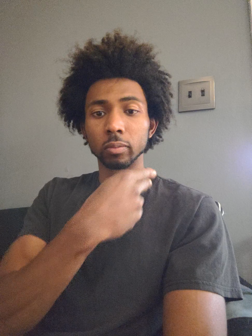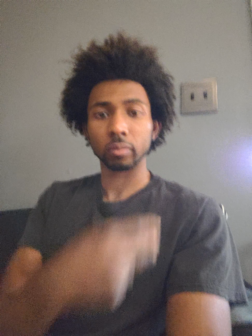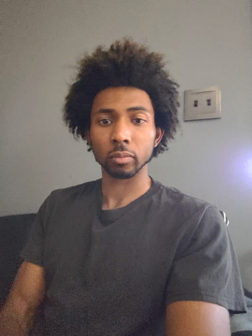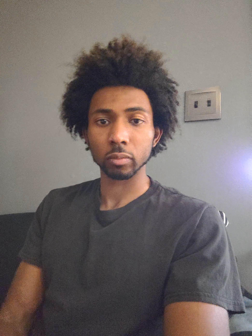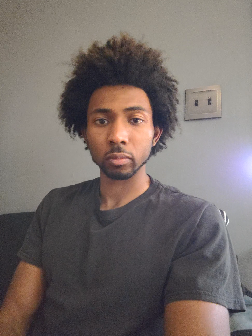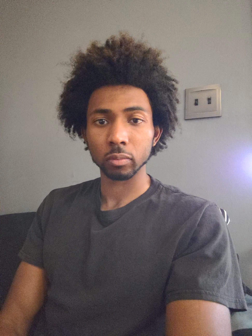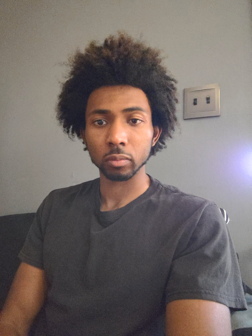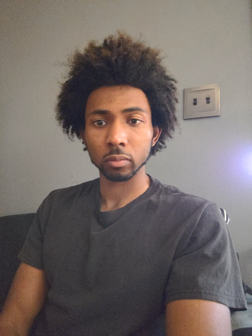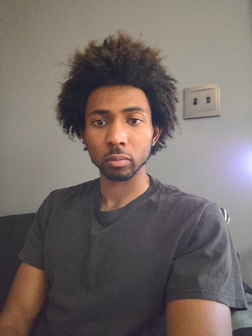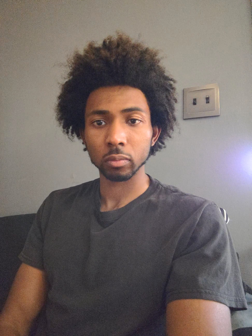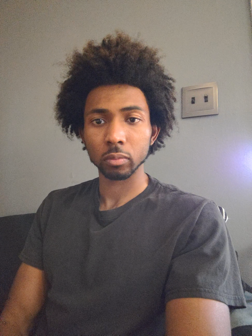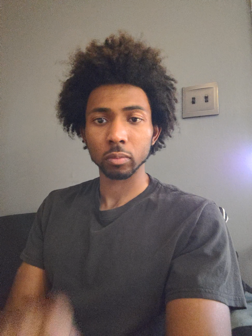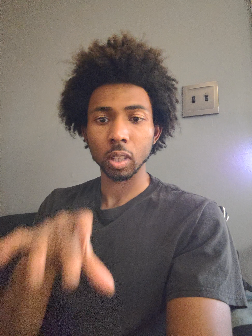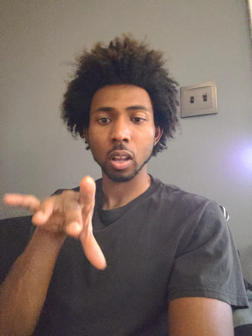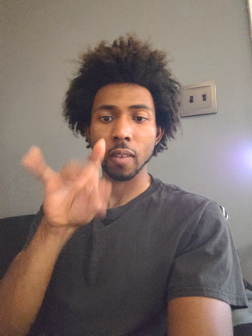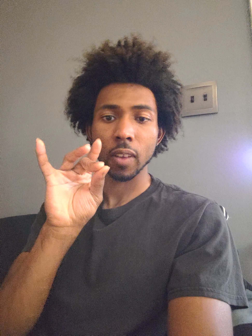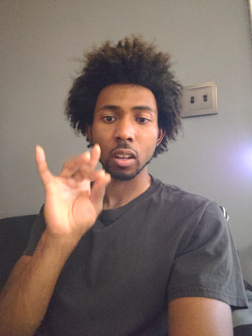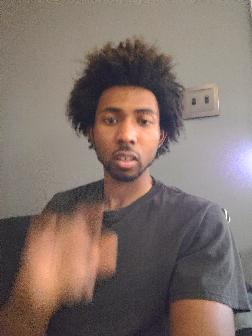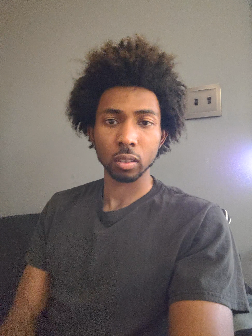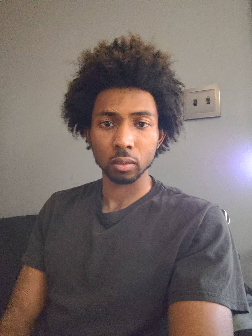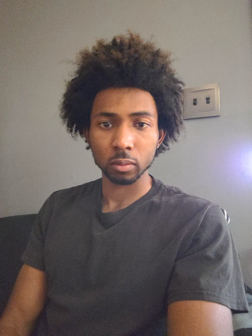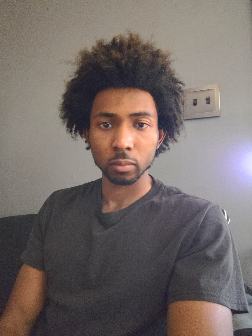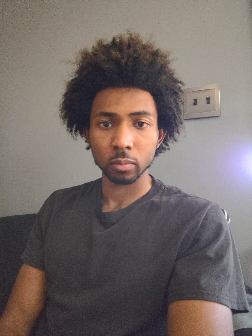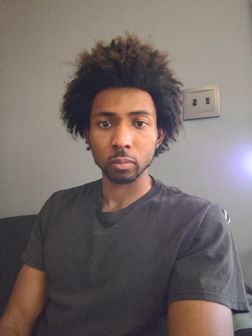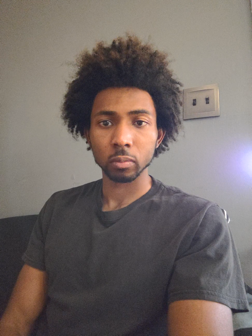pick